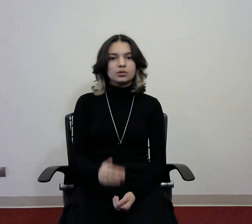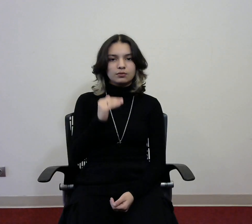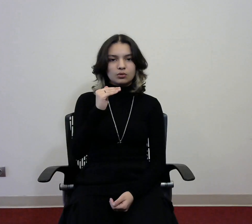siz